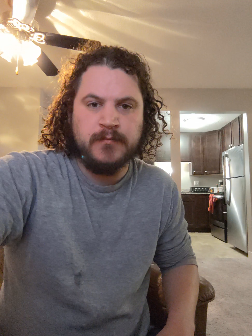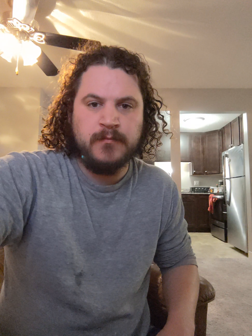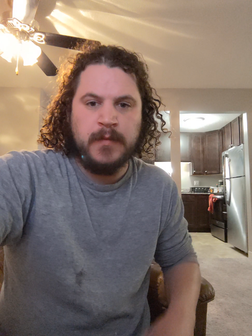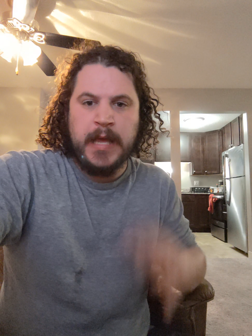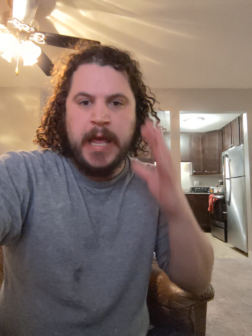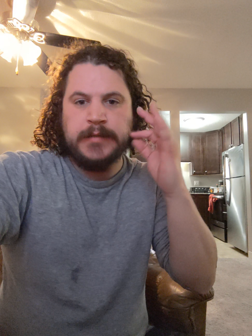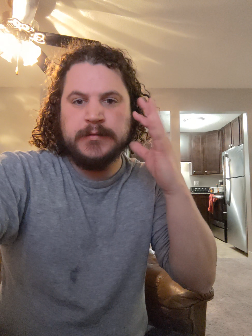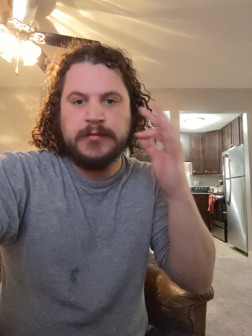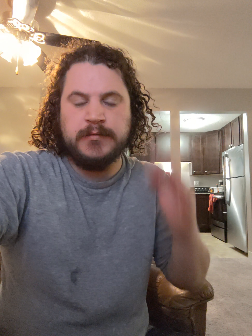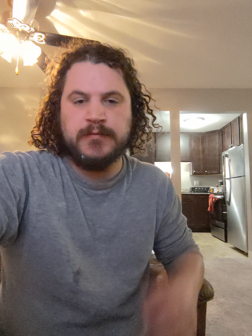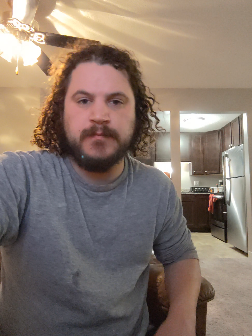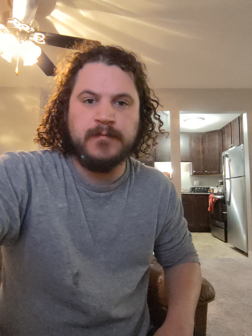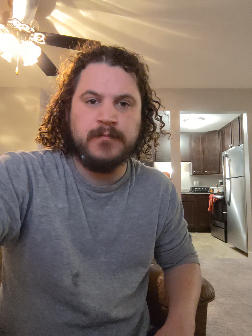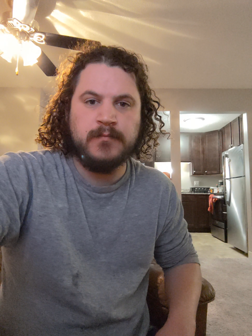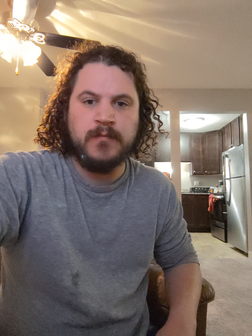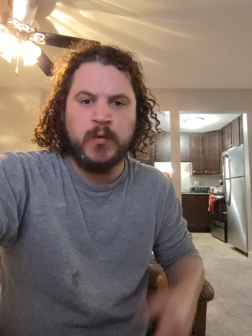cat